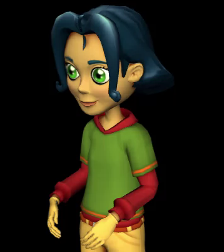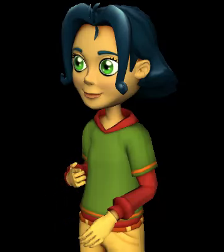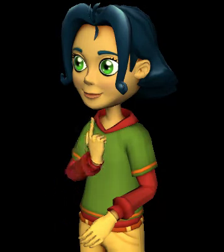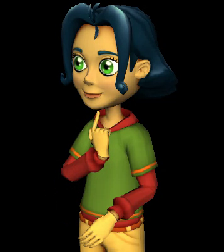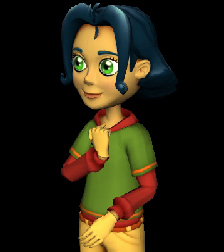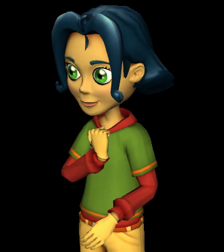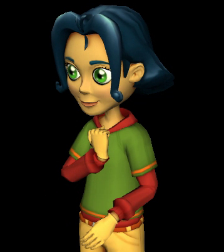يونيو